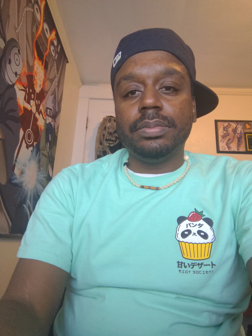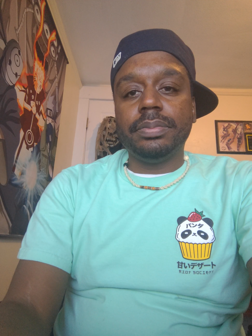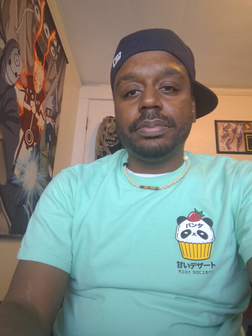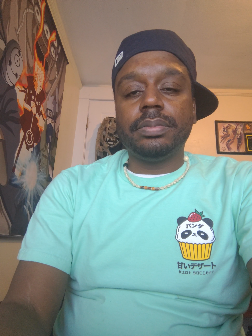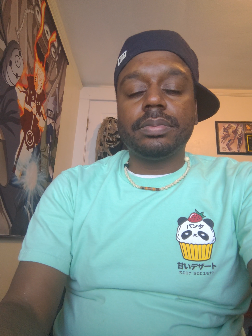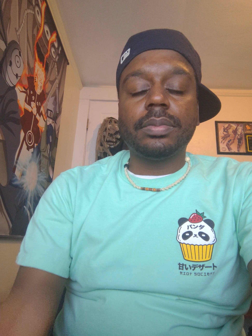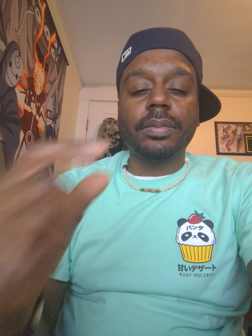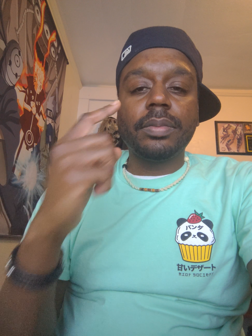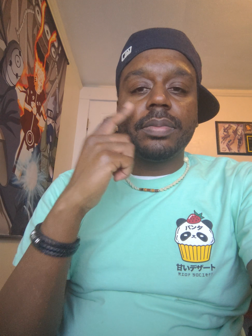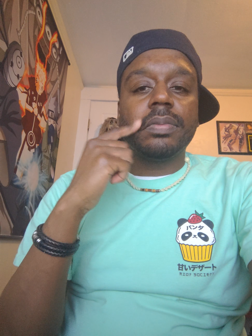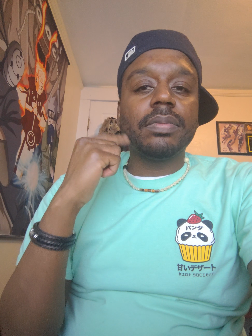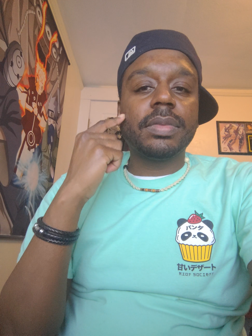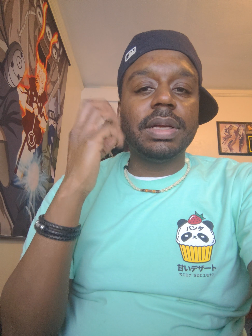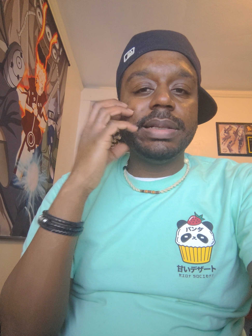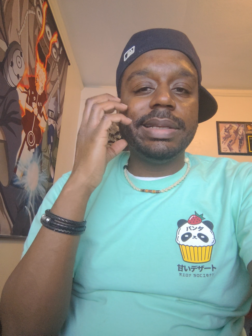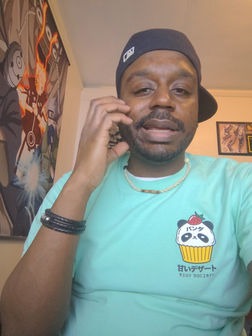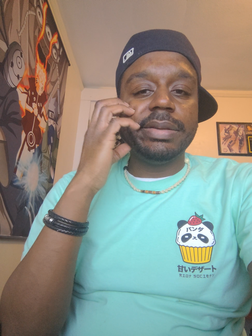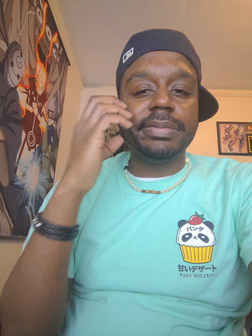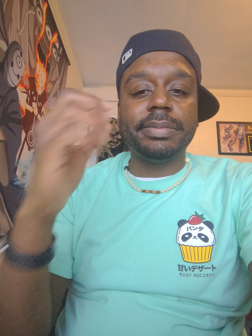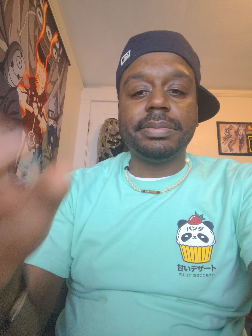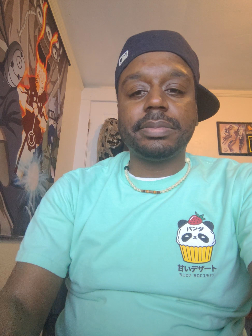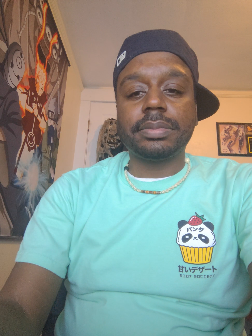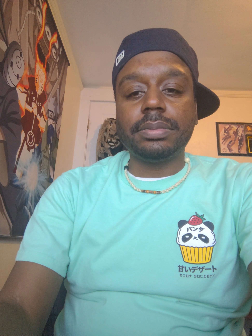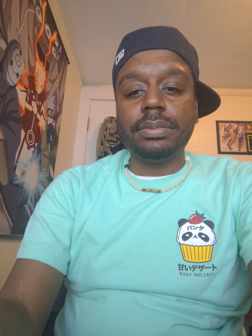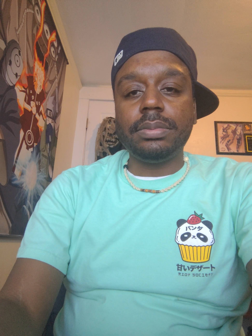cheek